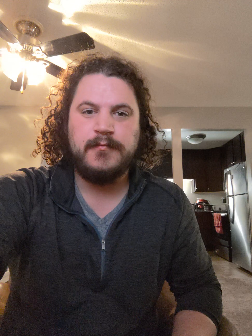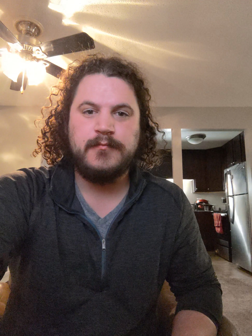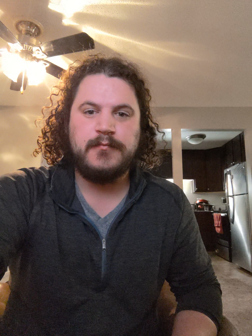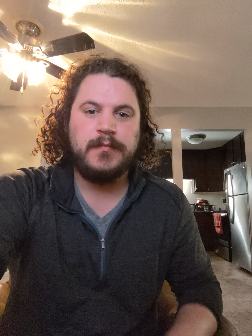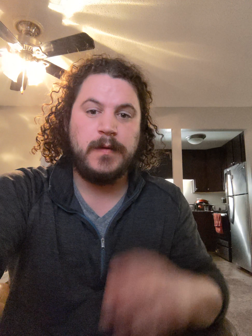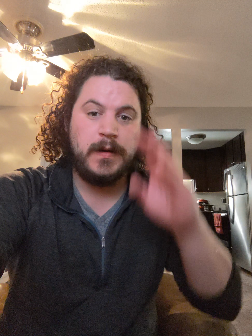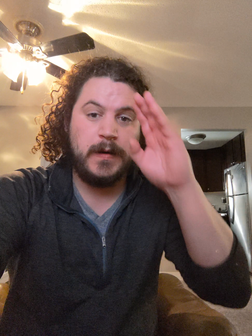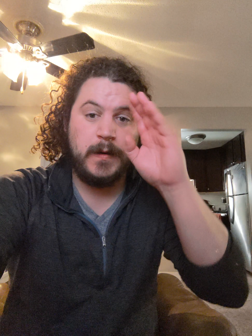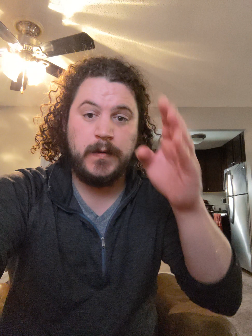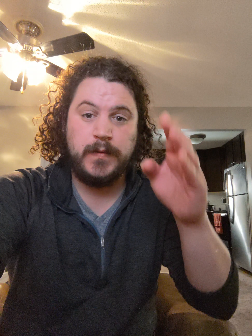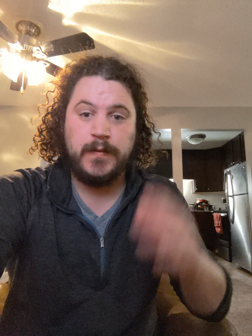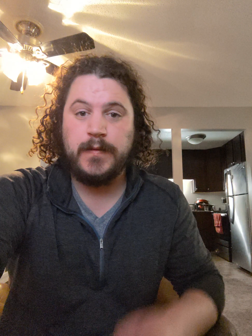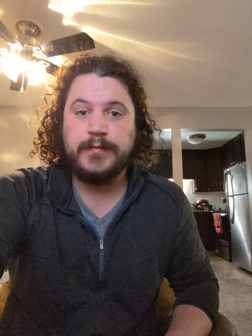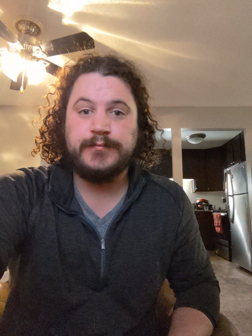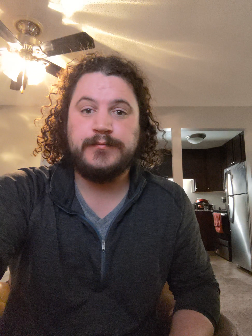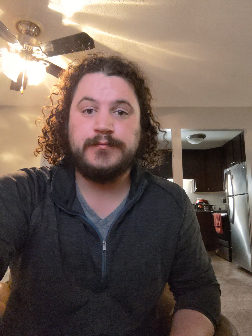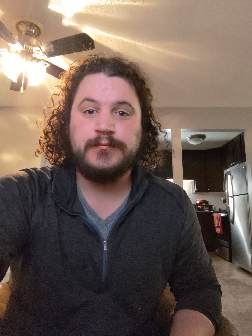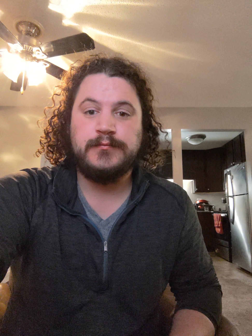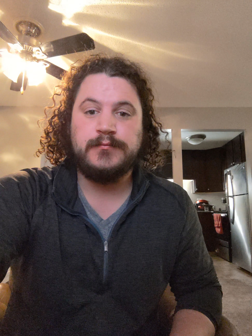hello